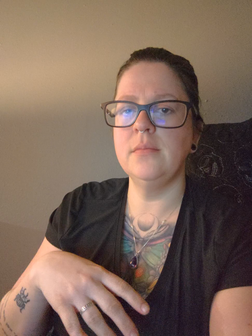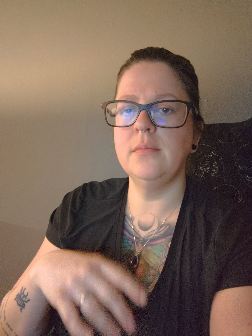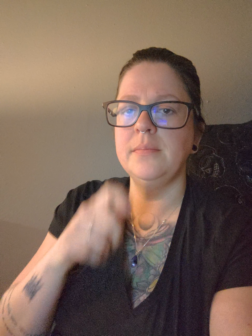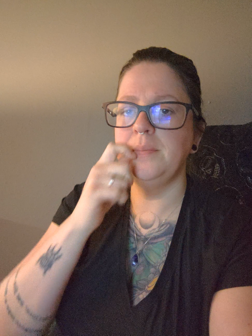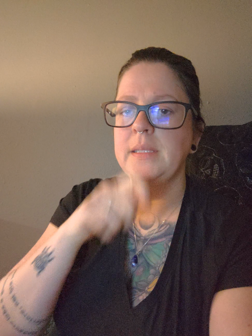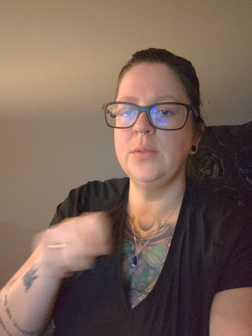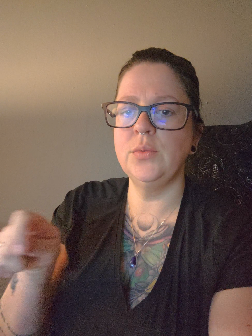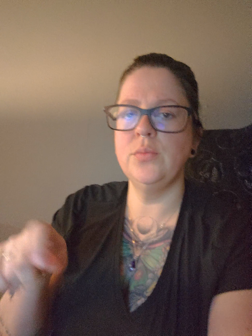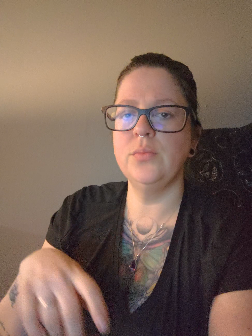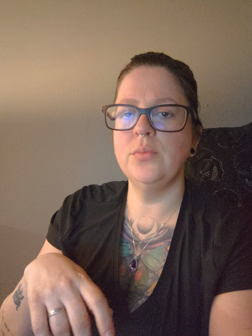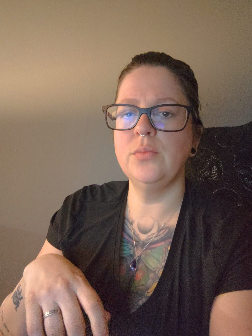pencil